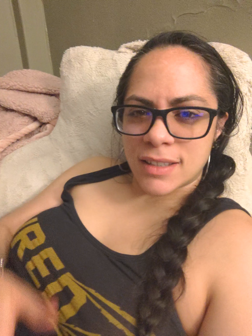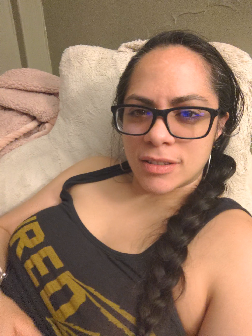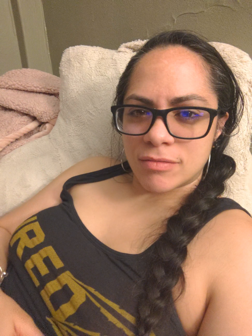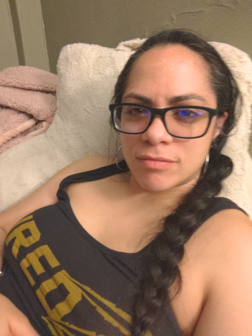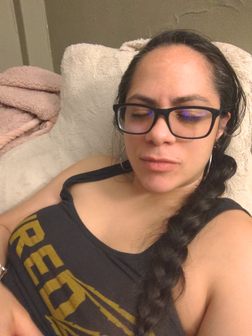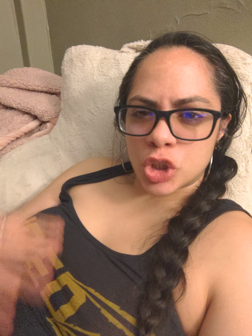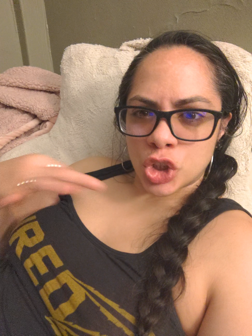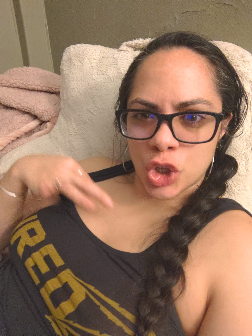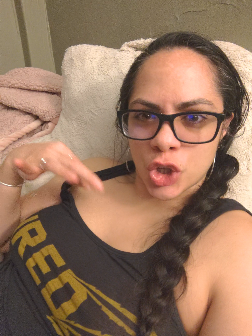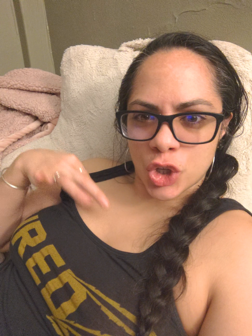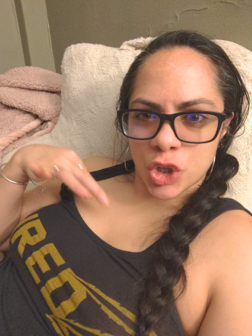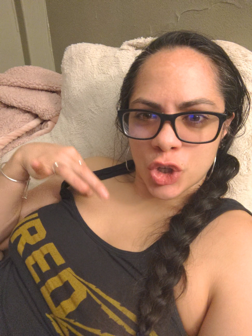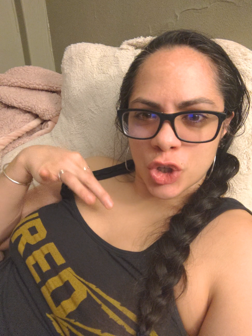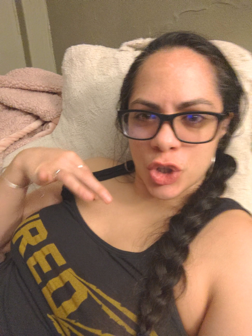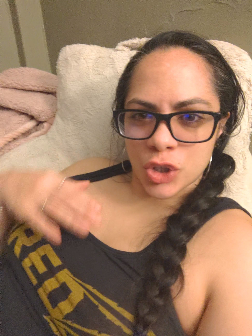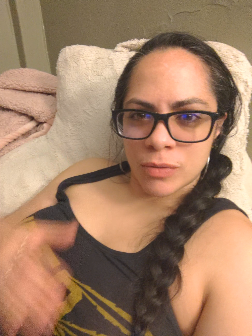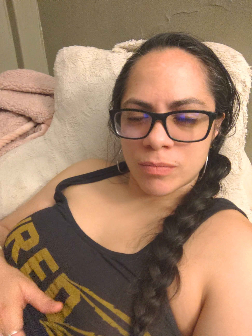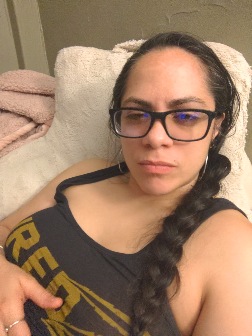shirt